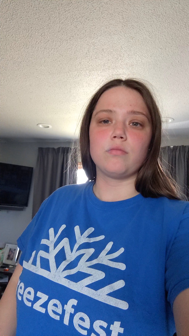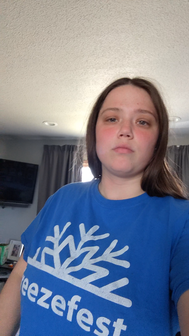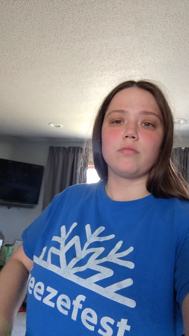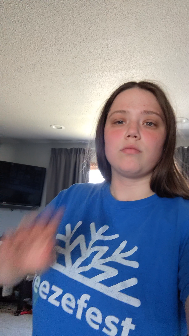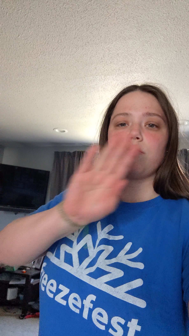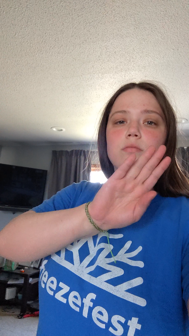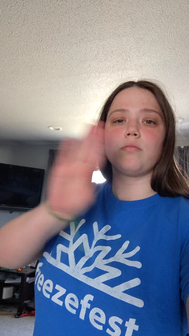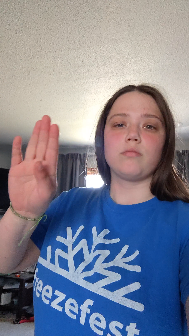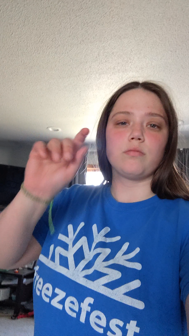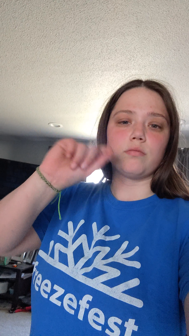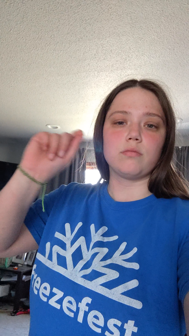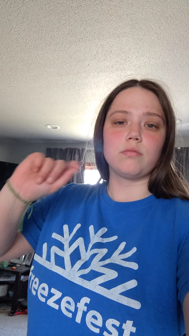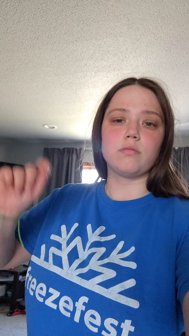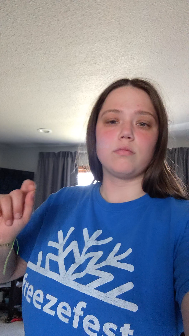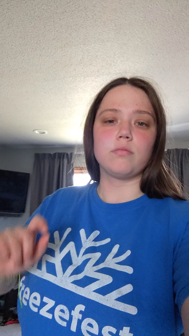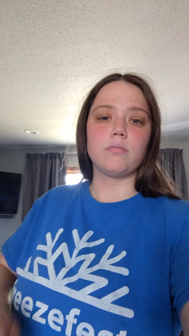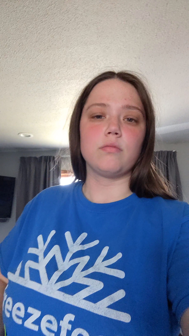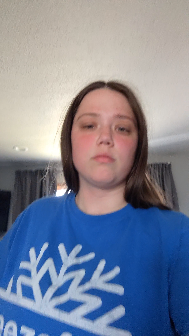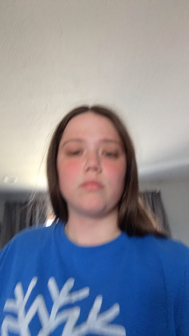chalk